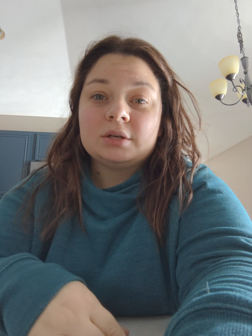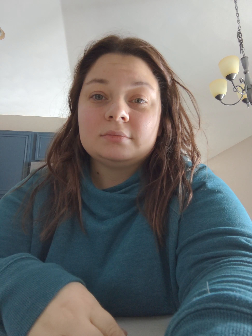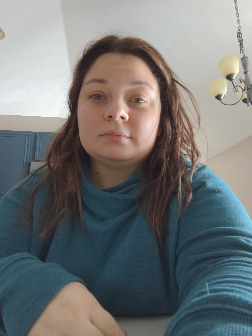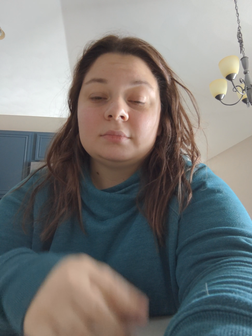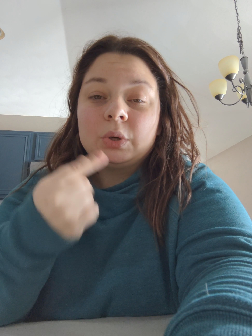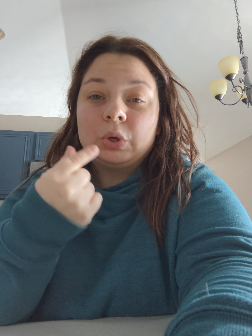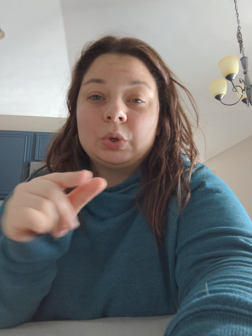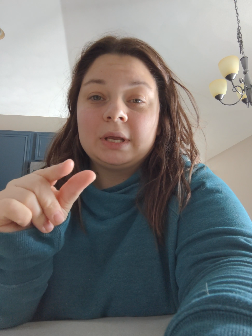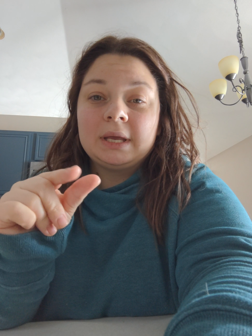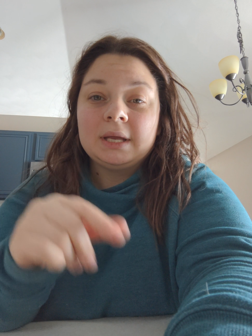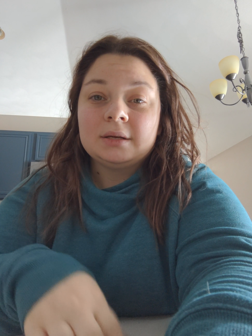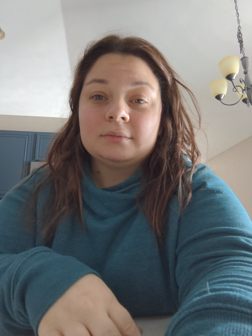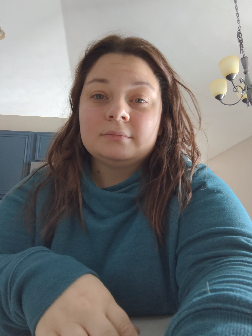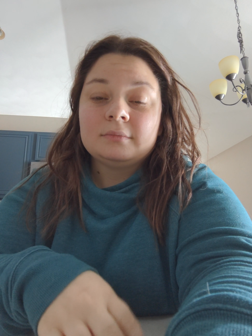green